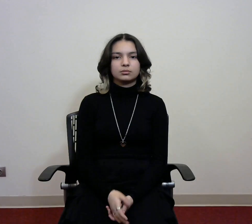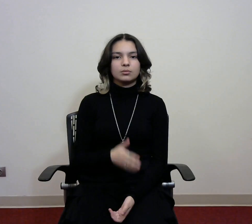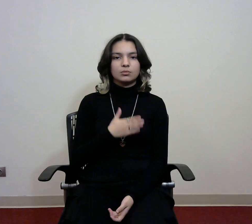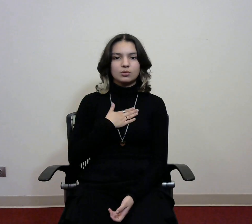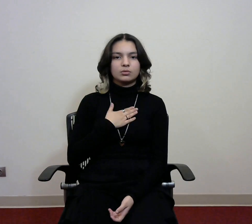mən